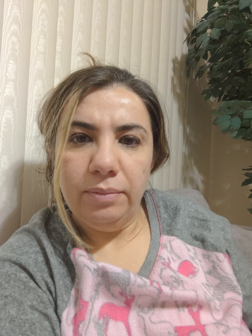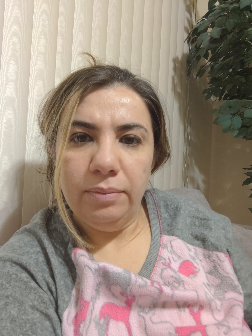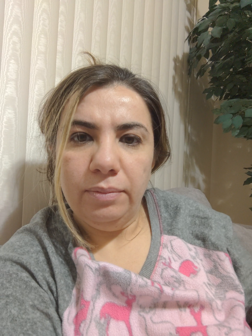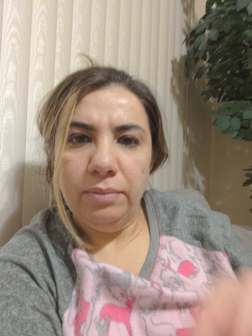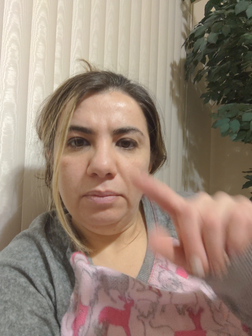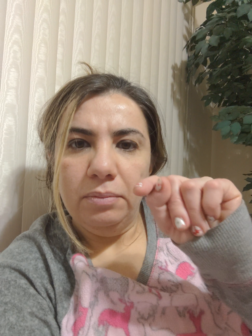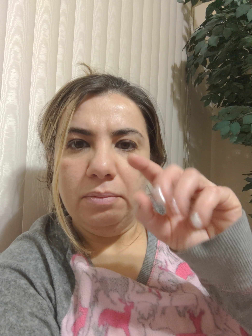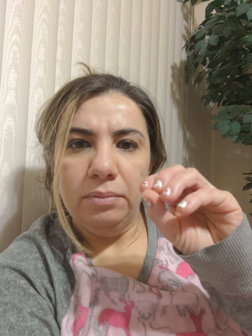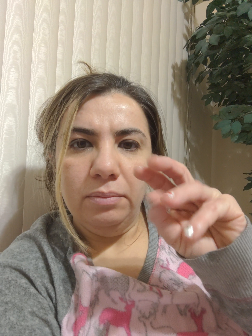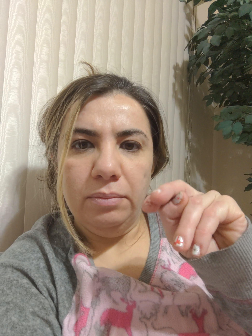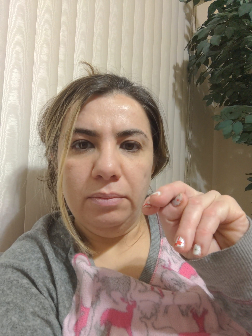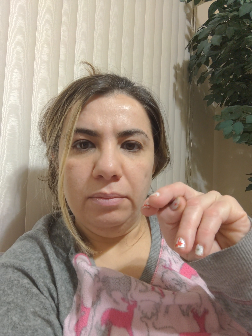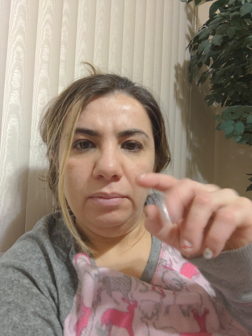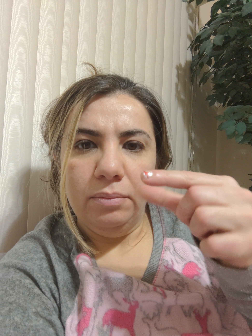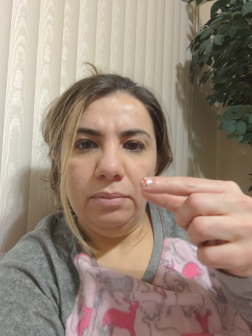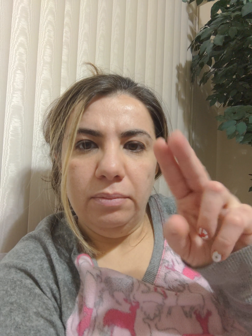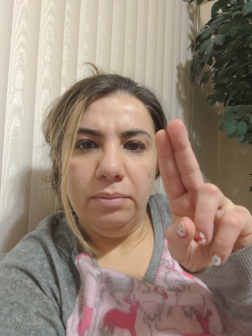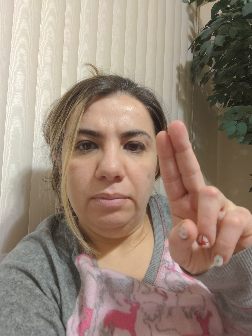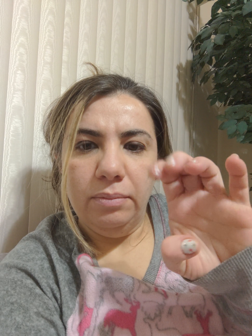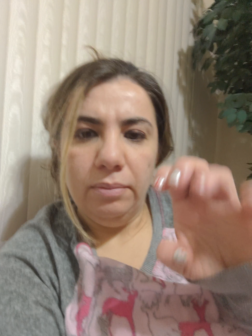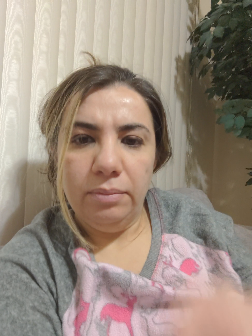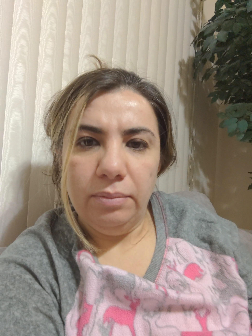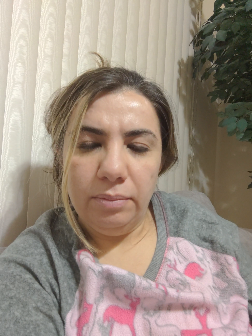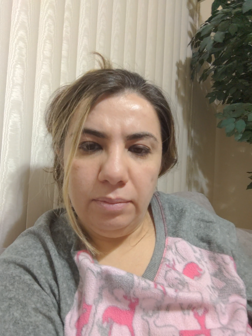tongue